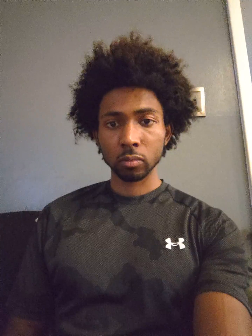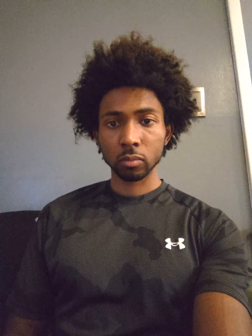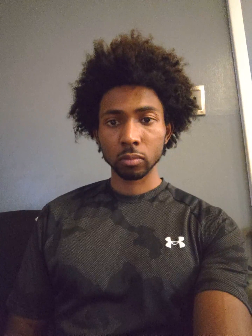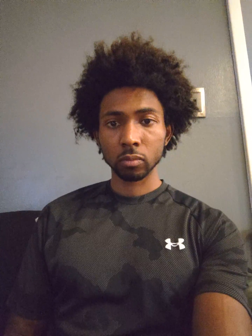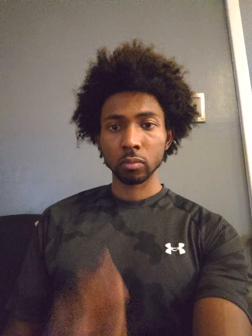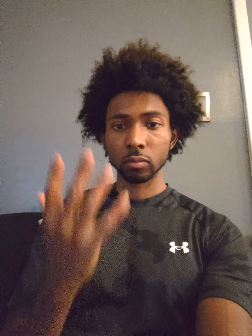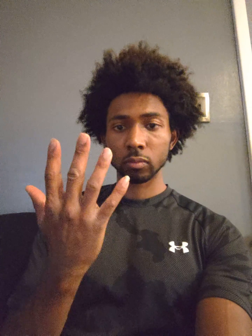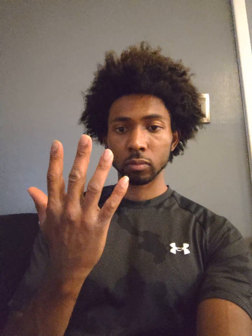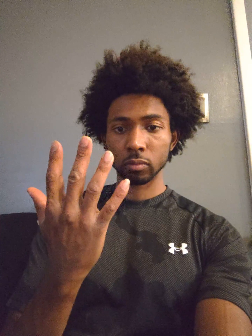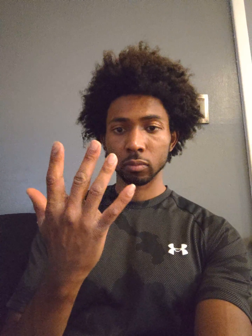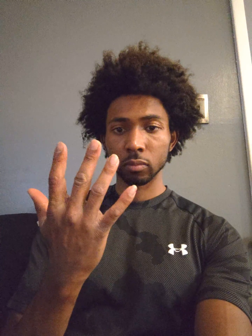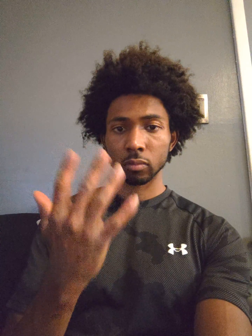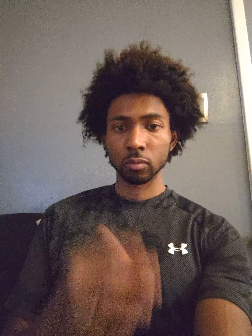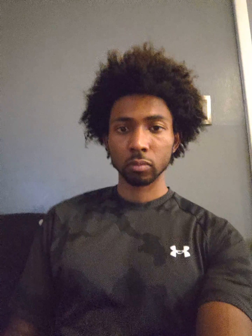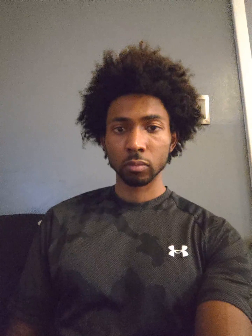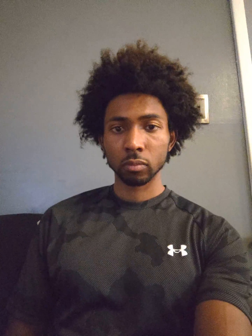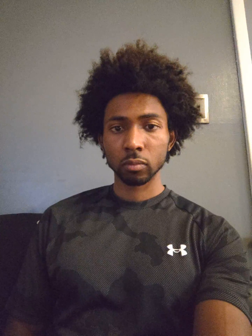hand